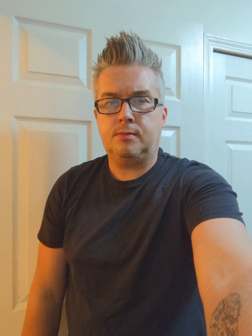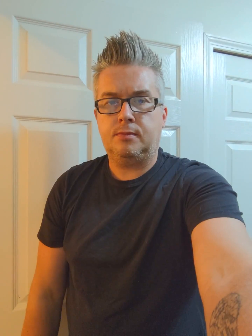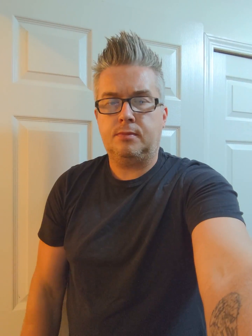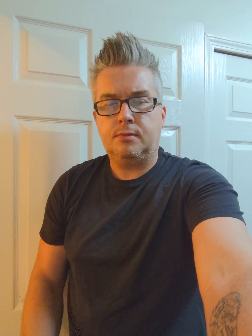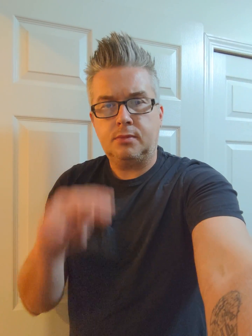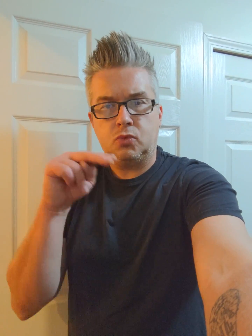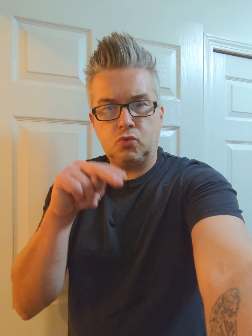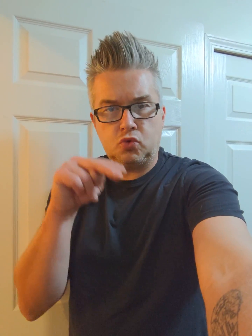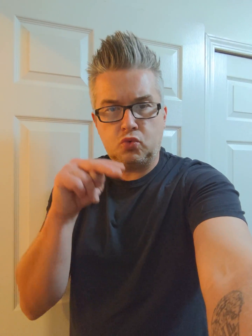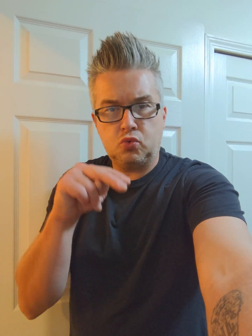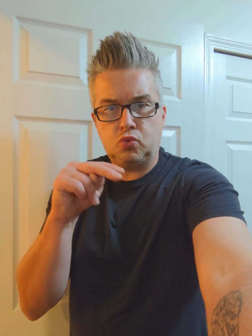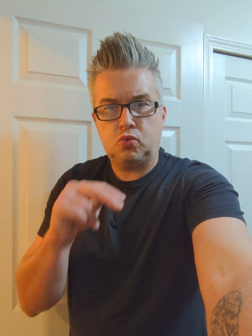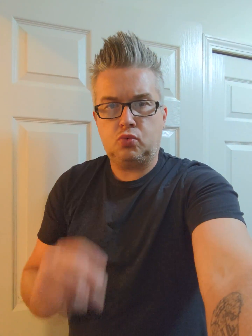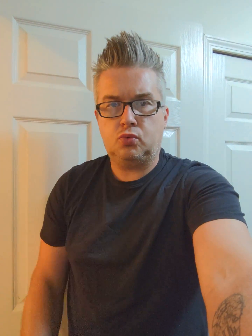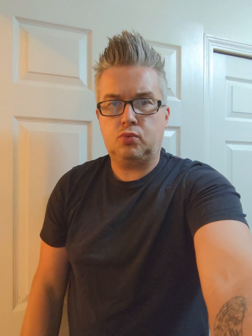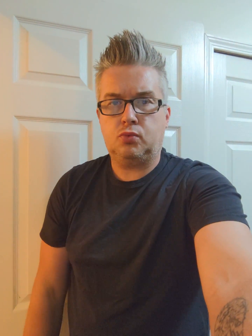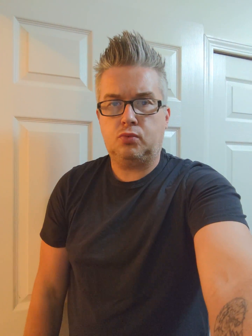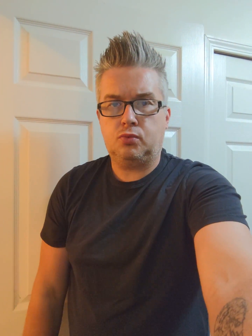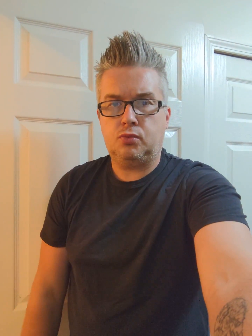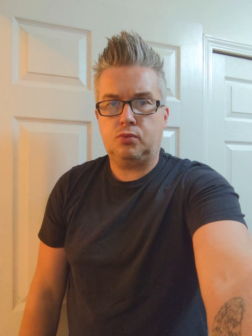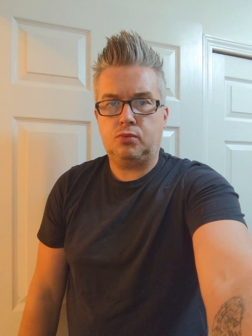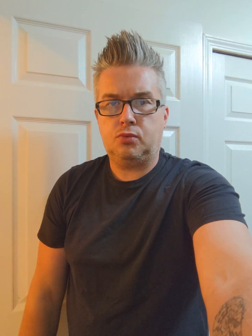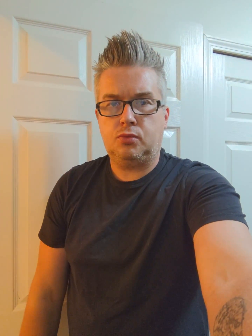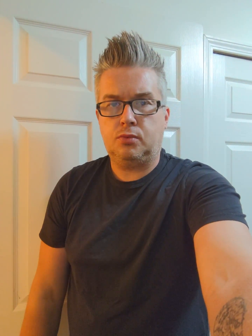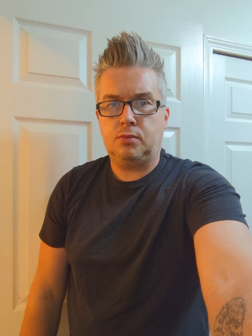nurse